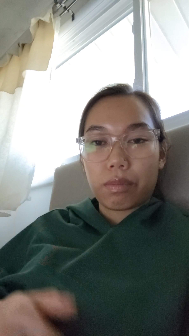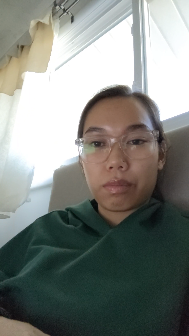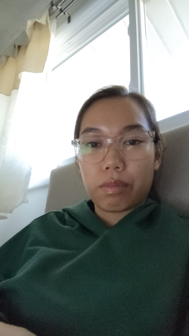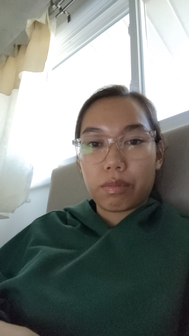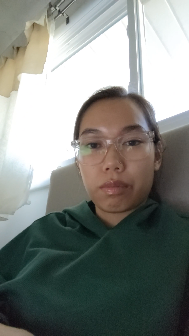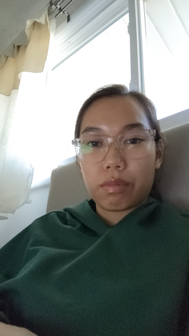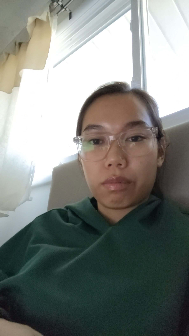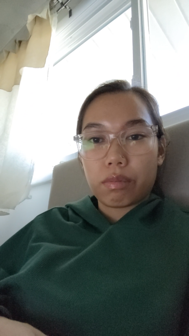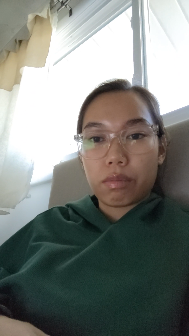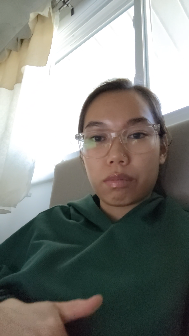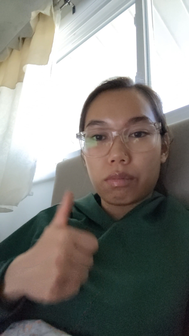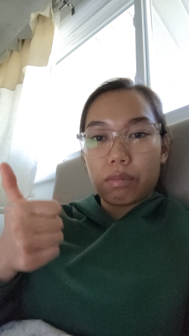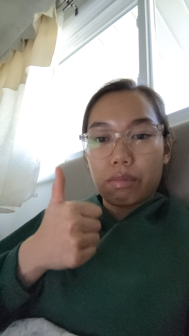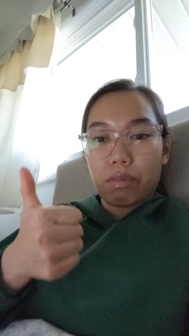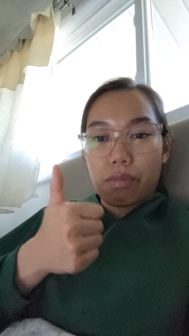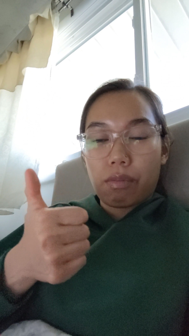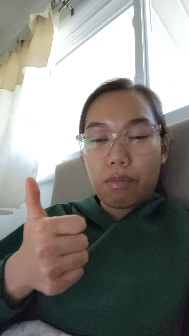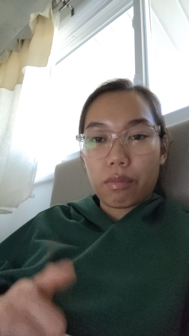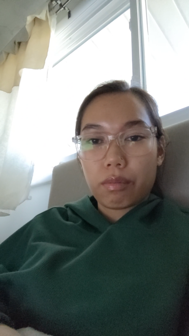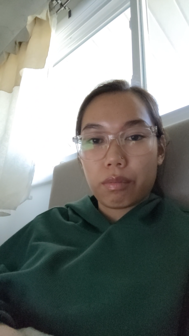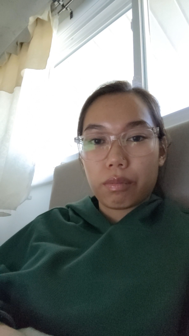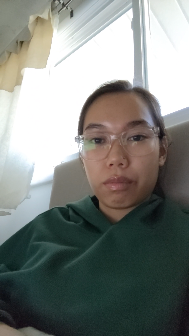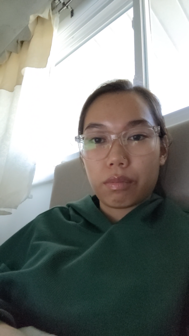chase